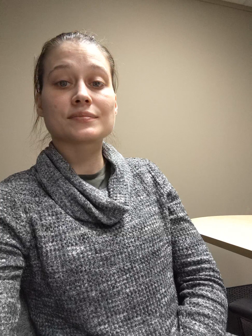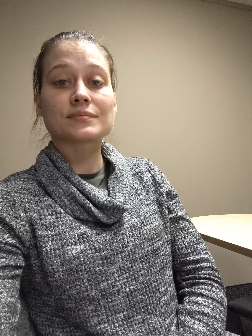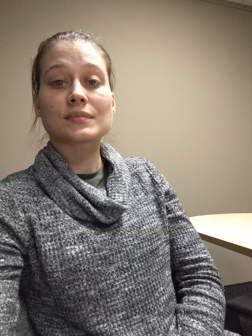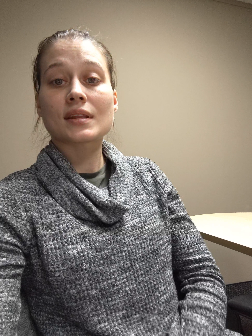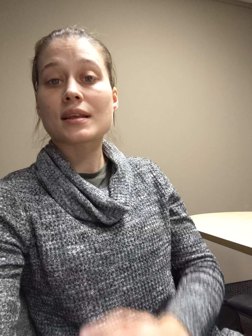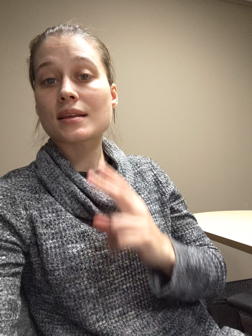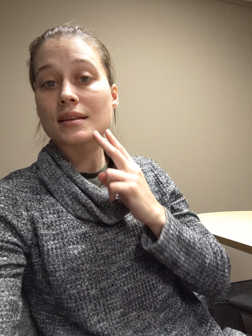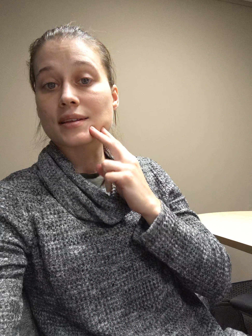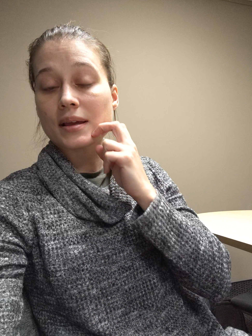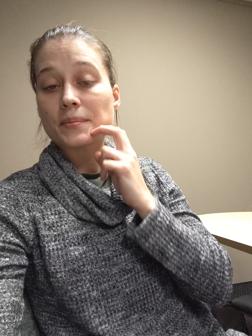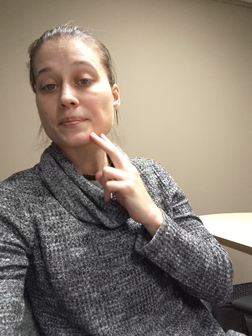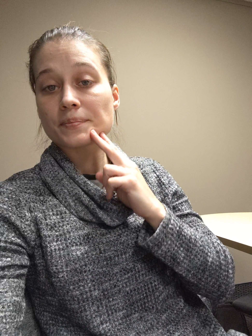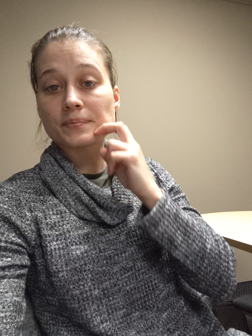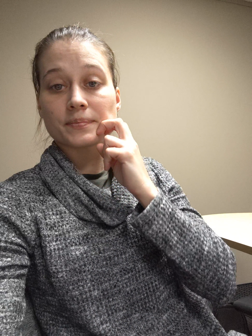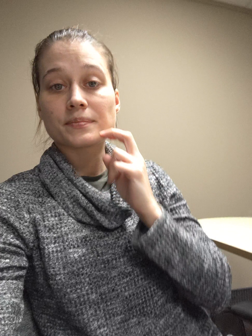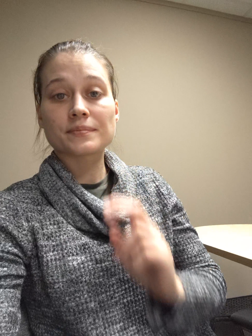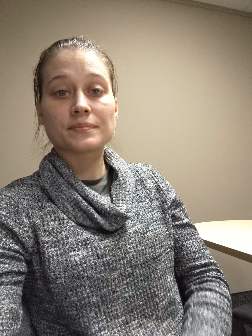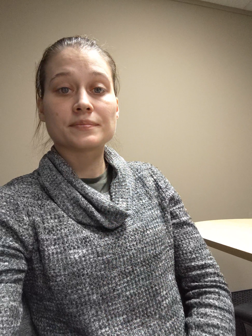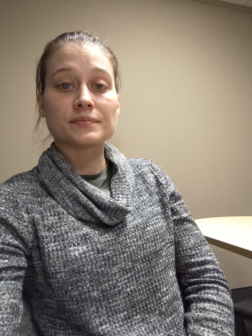gum